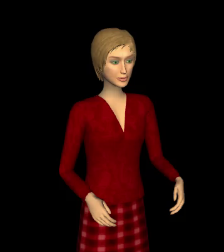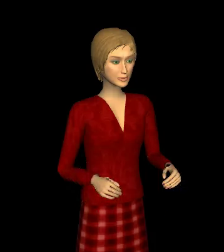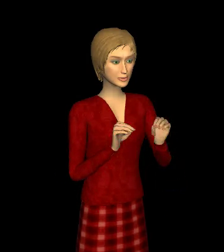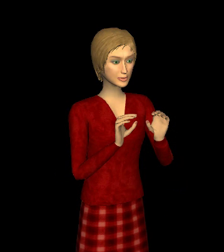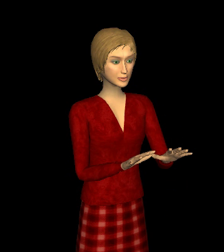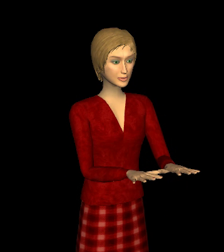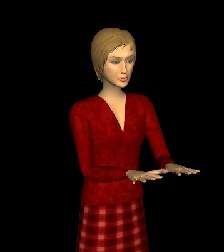يتخلى